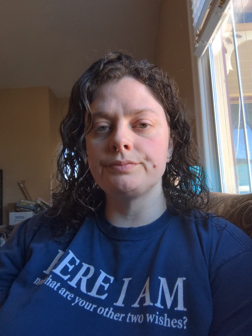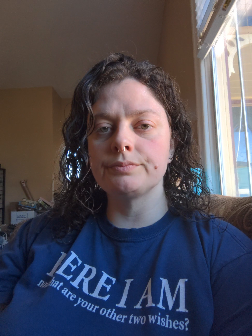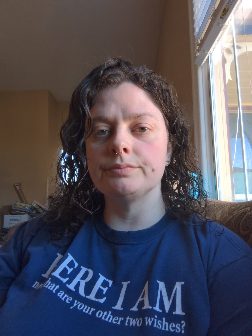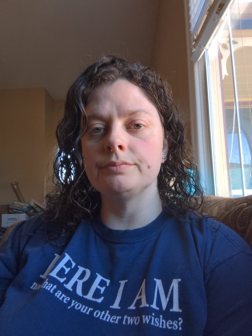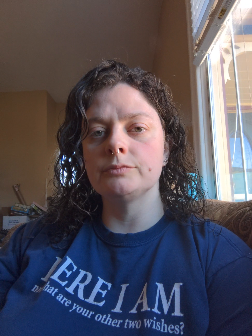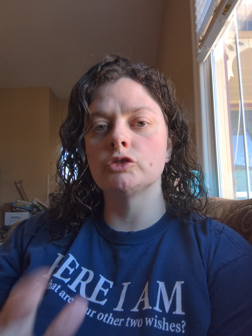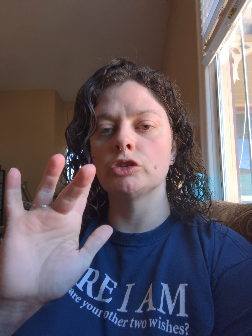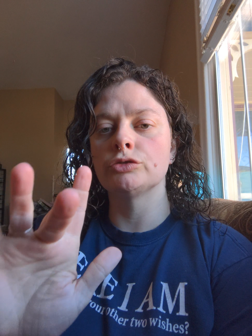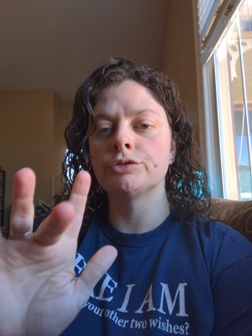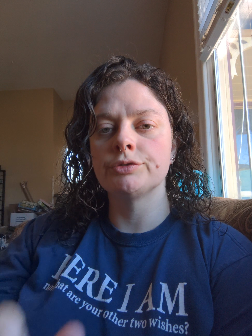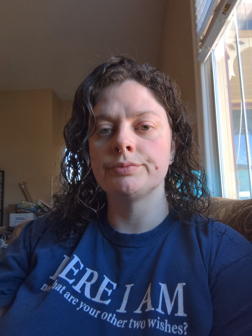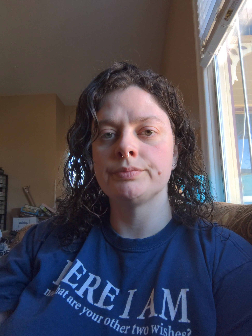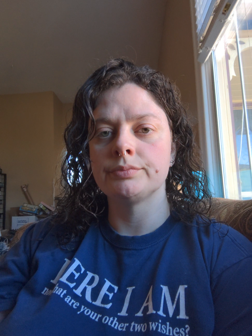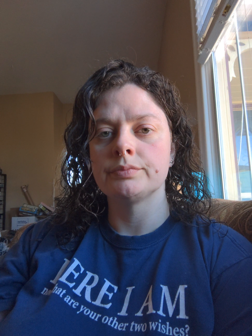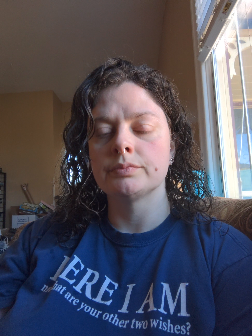touch